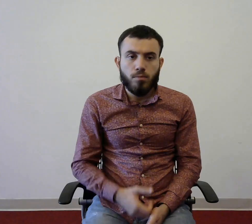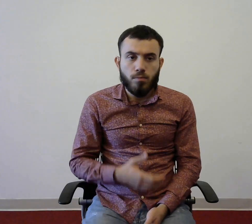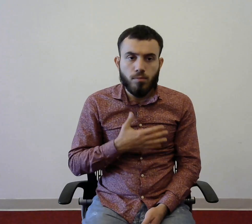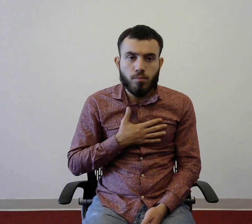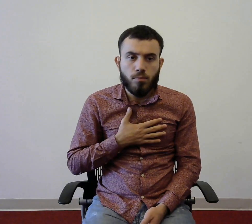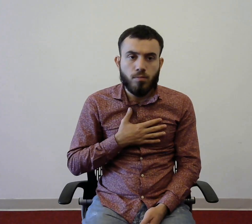mən